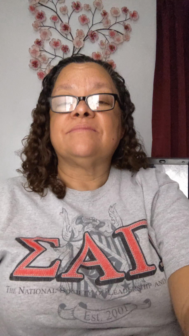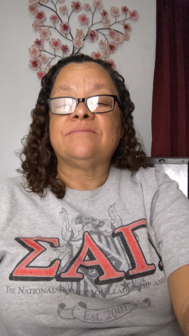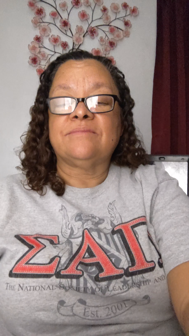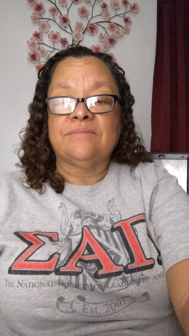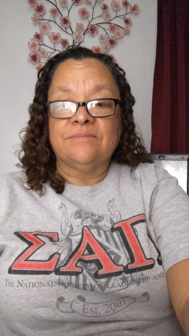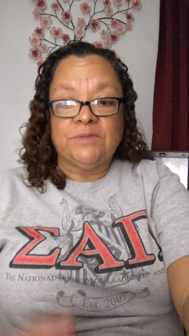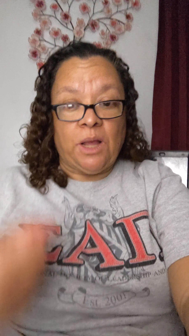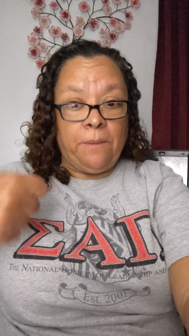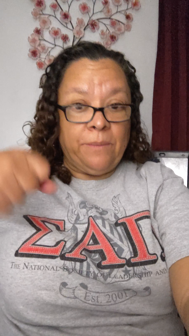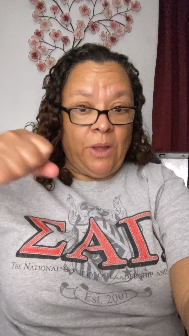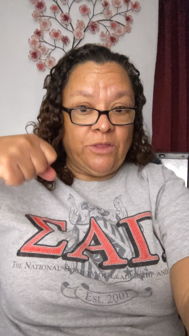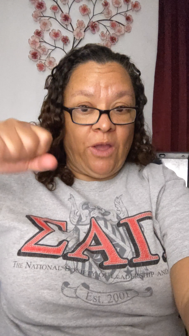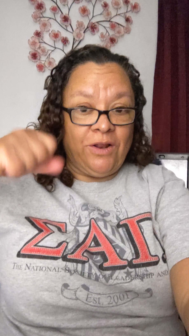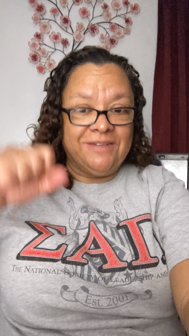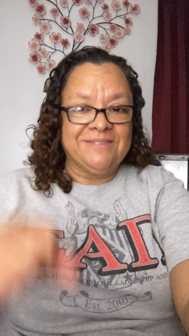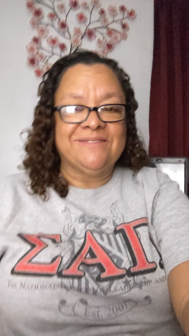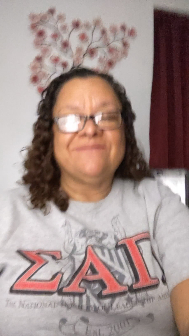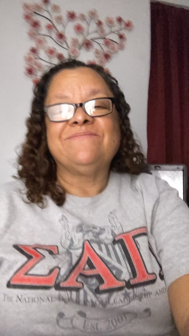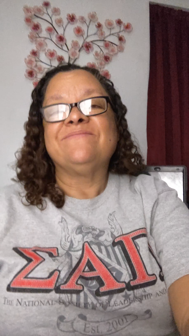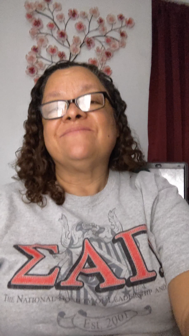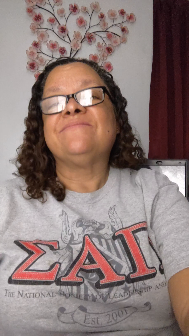motorcycle